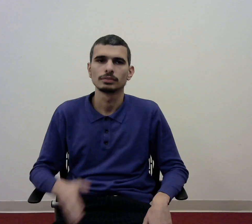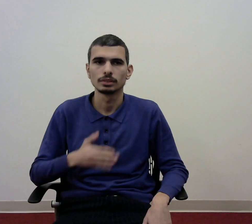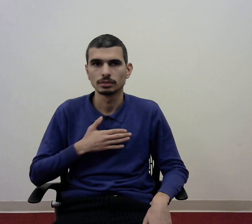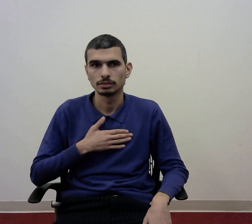mən